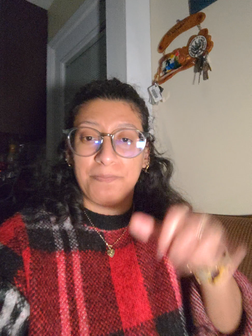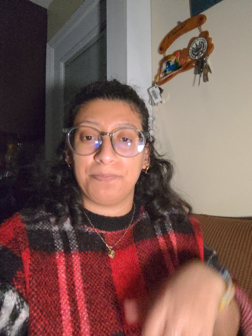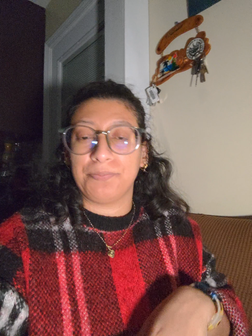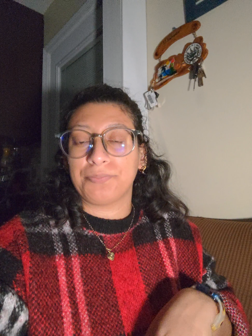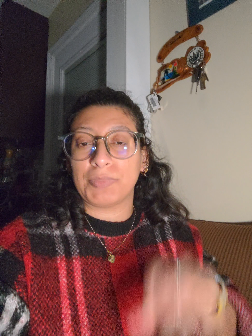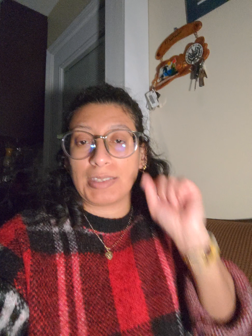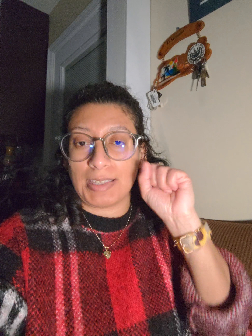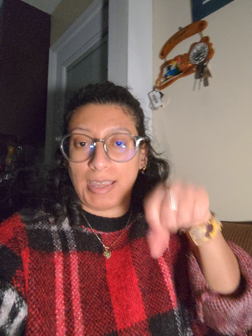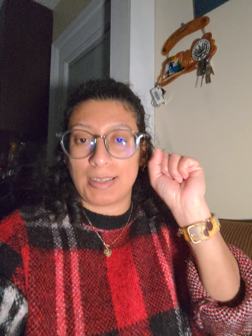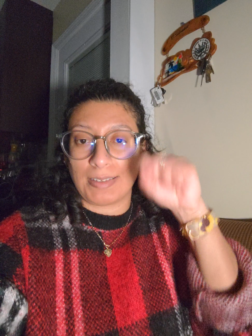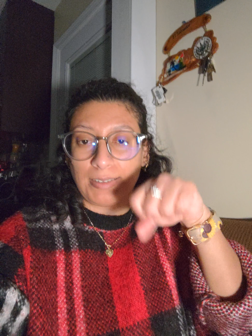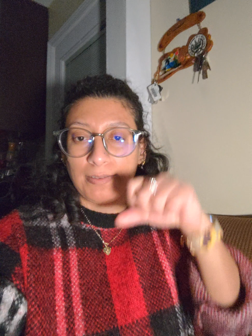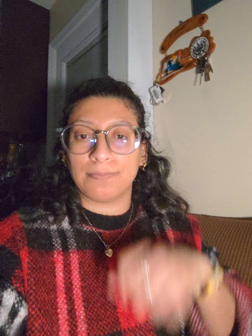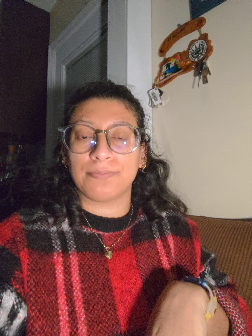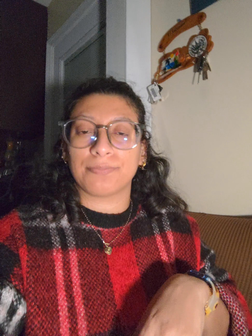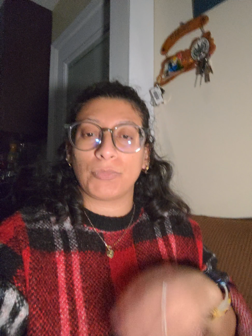yes